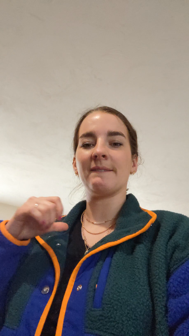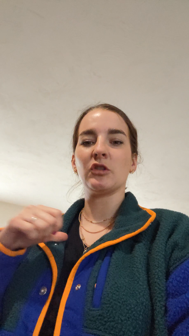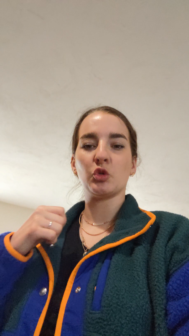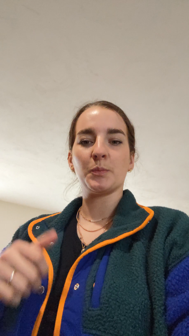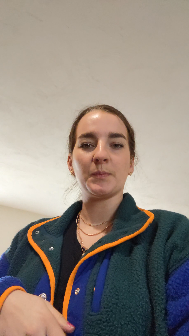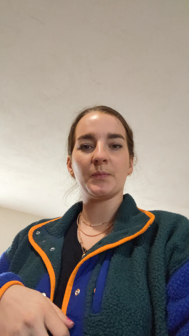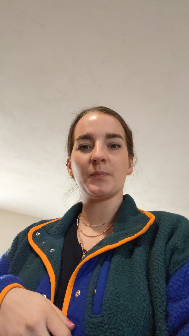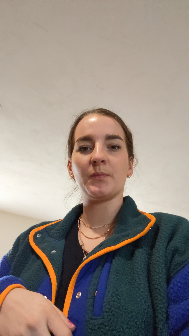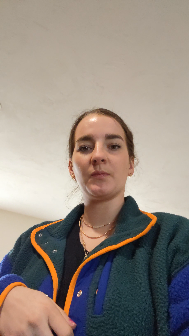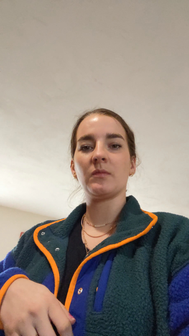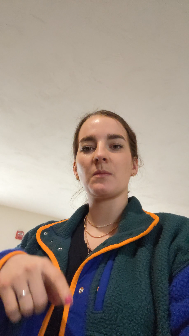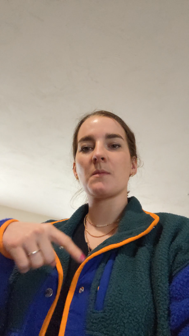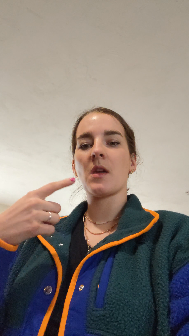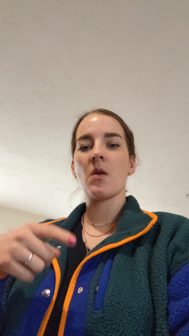about